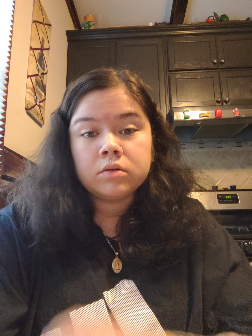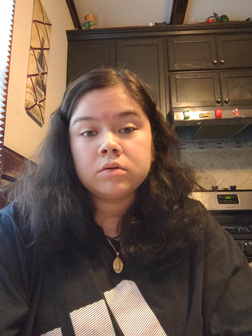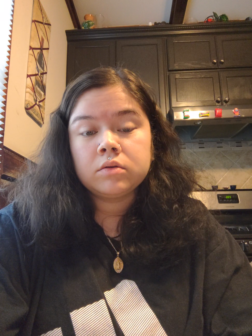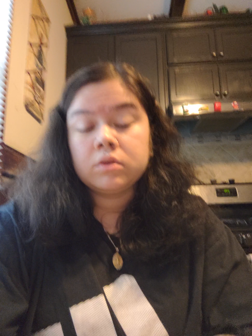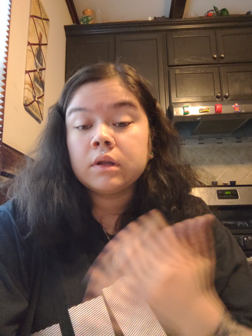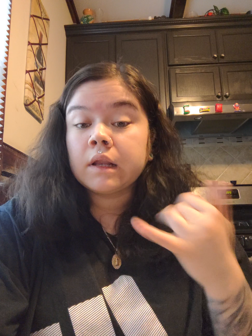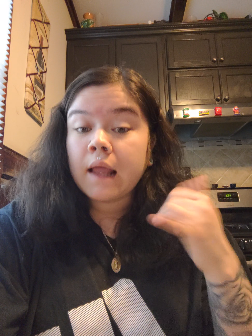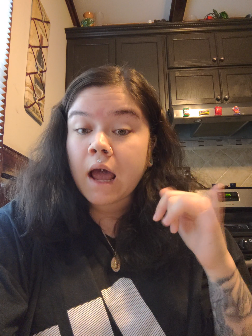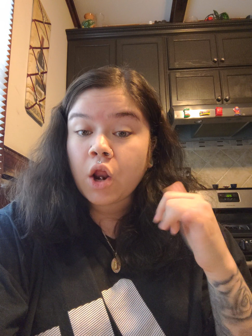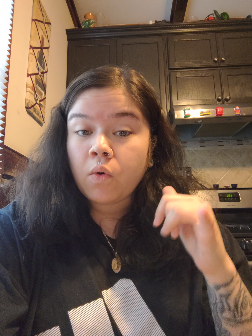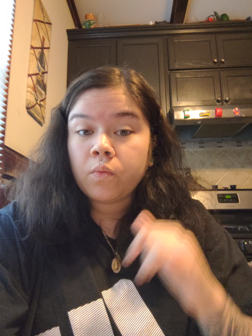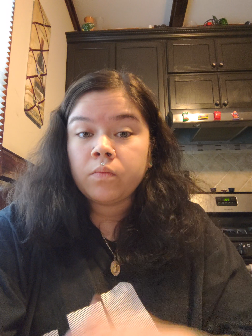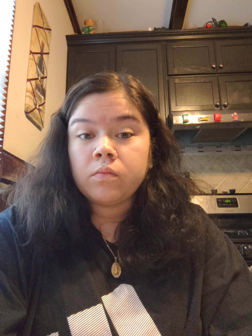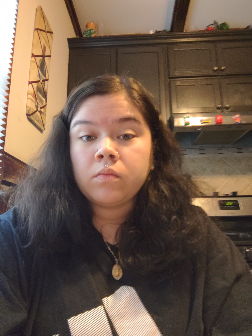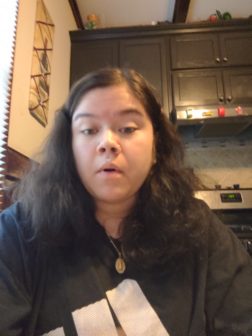yellow